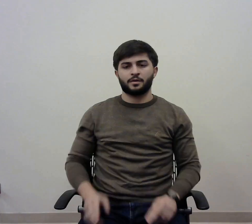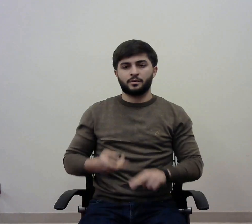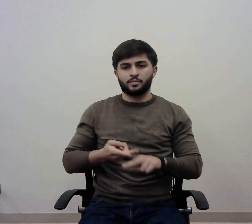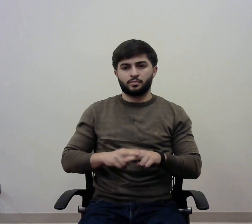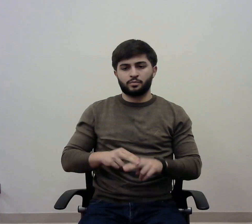bu